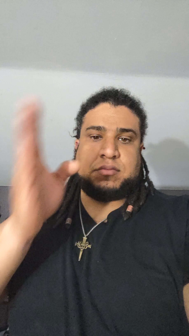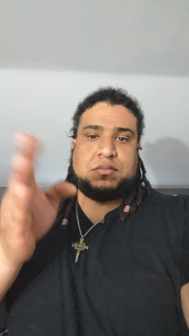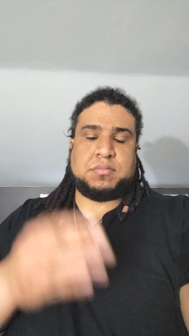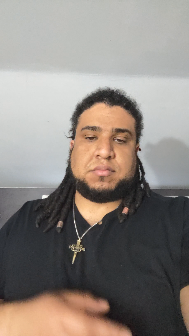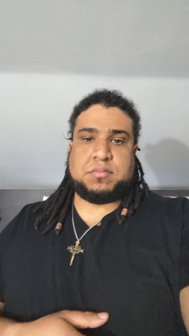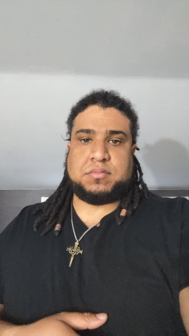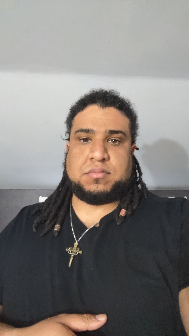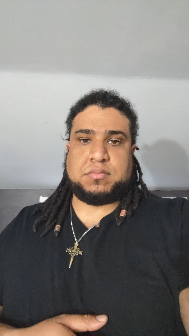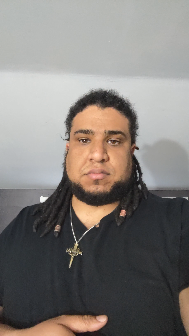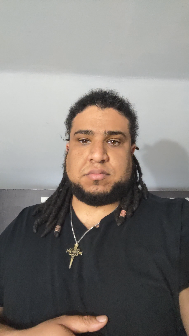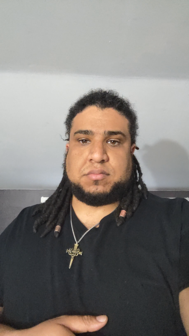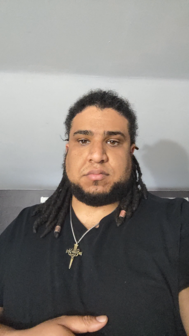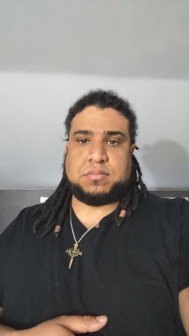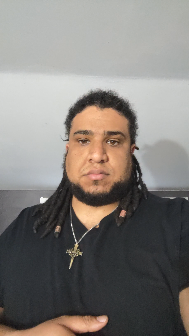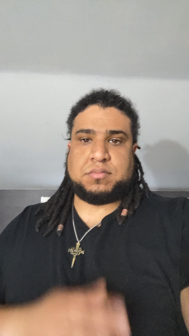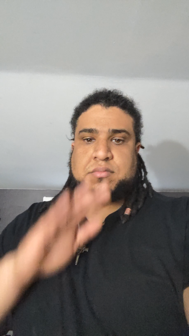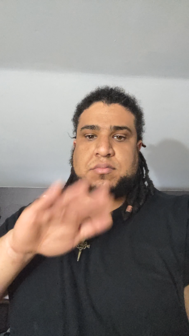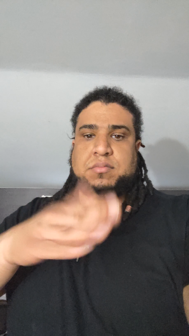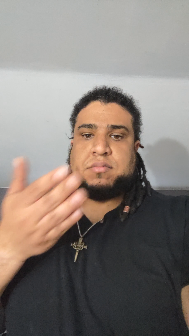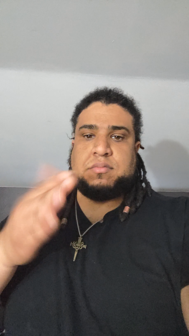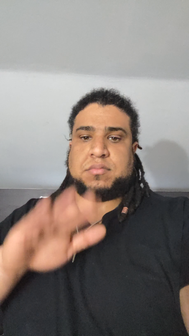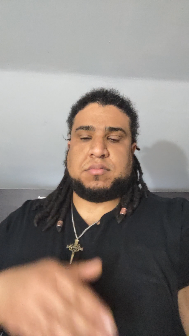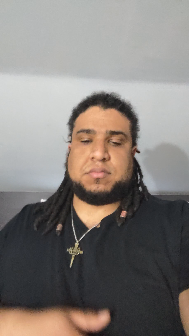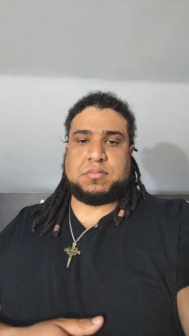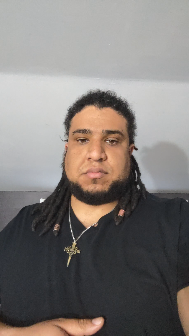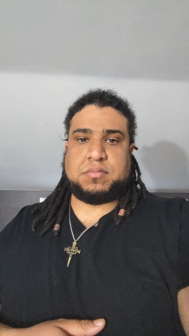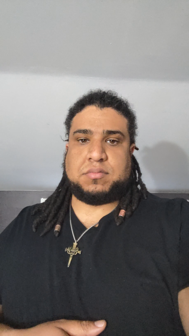kitchen